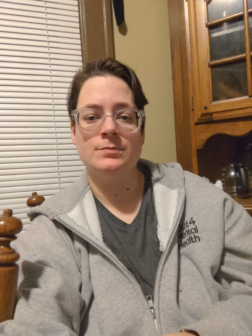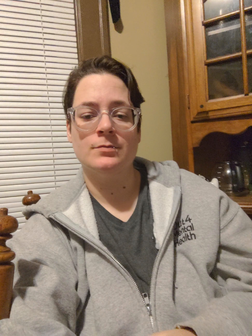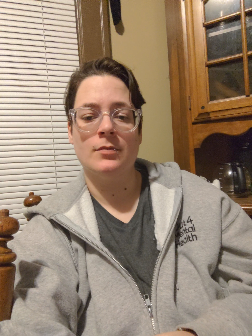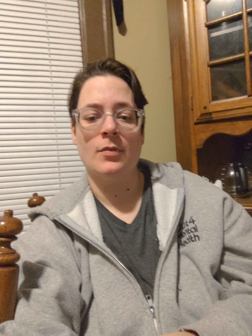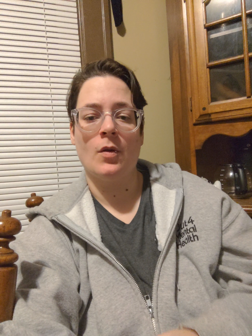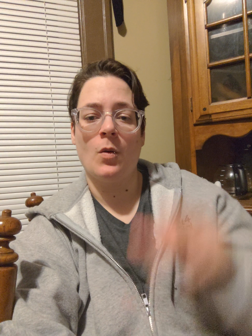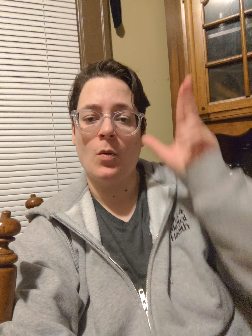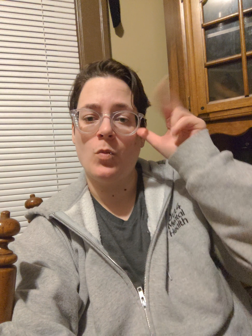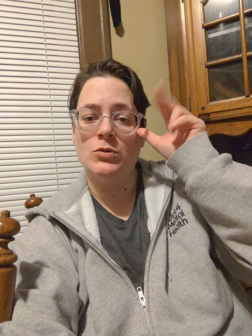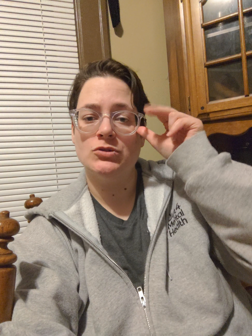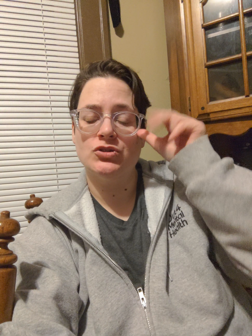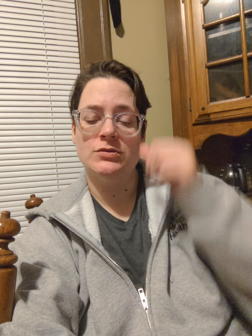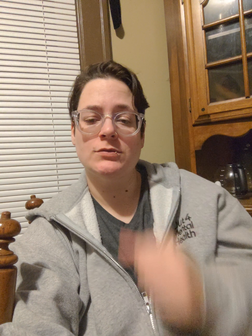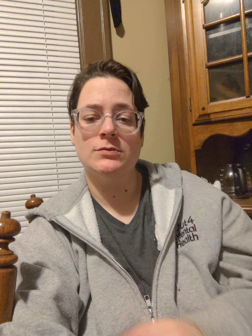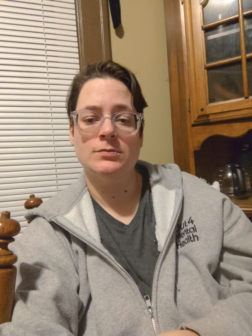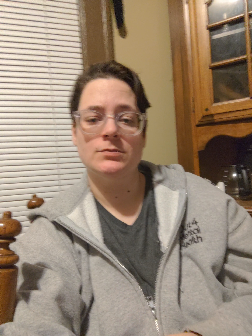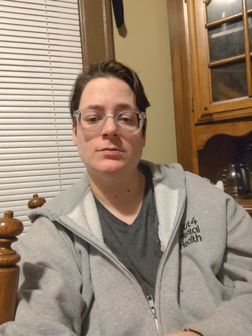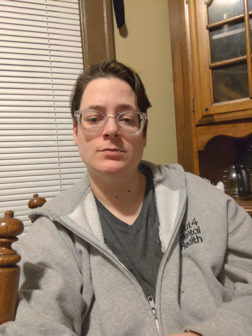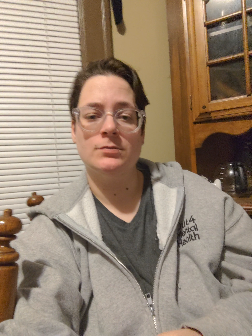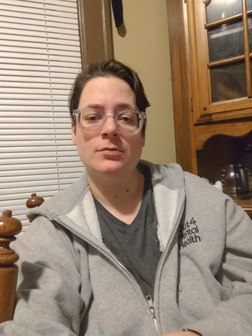horse